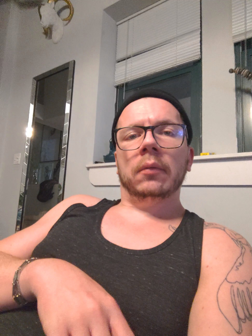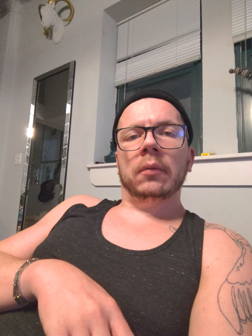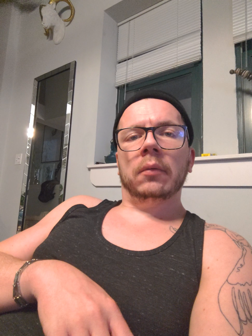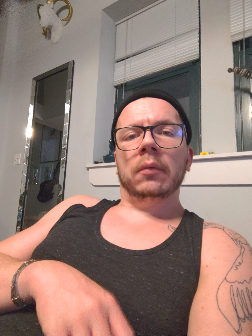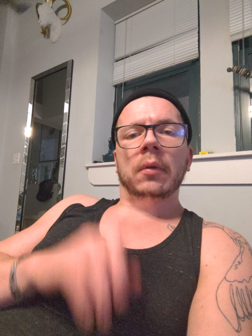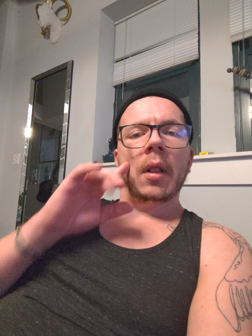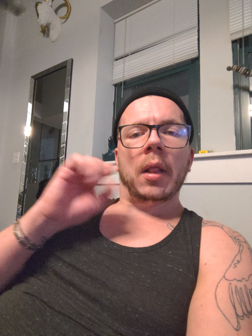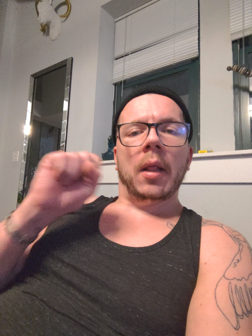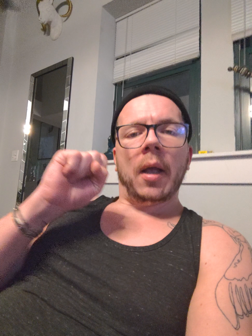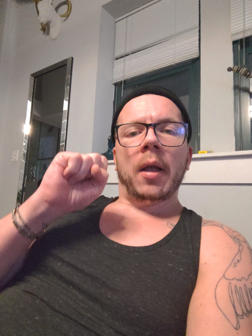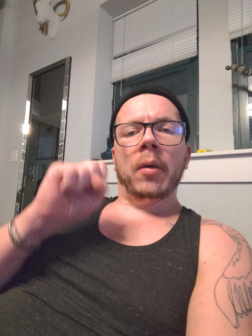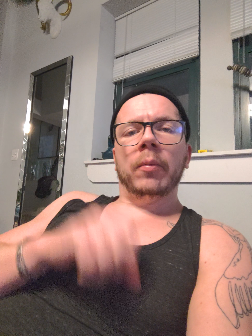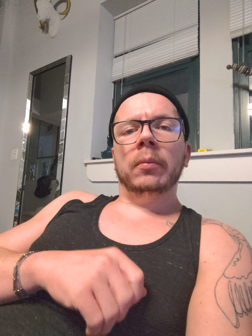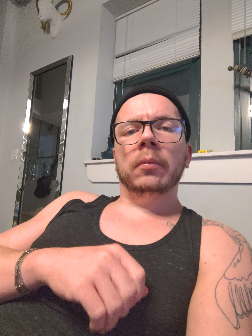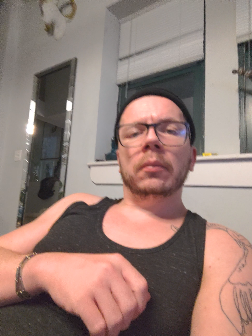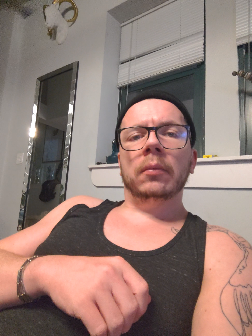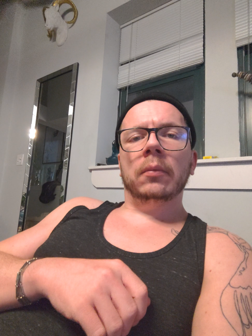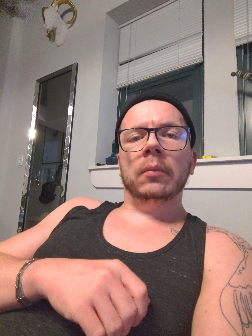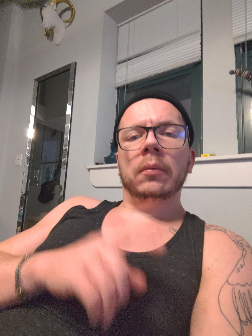loud